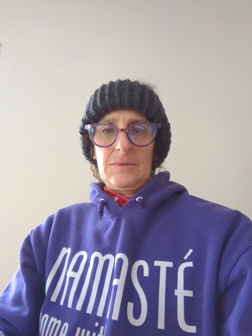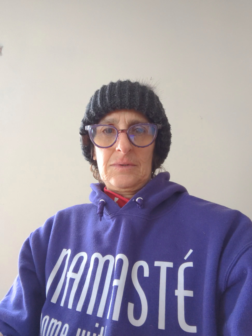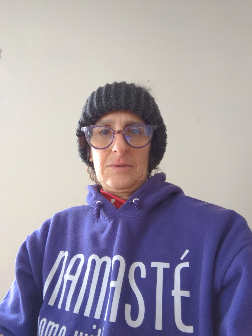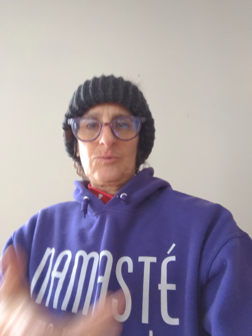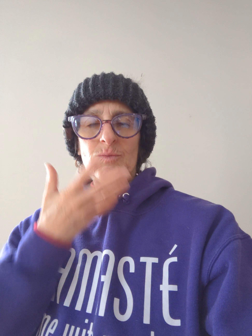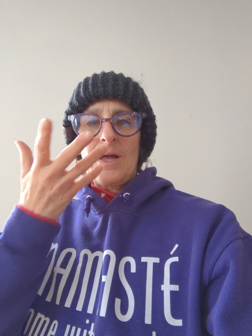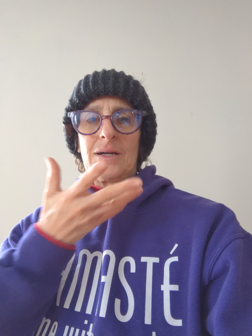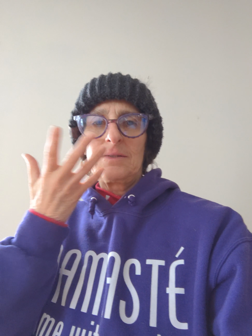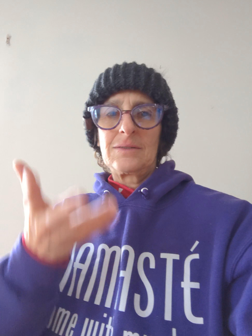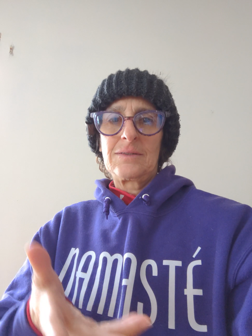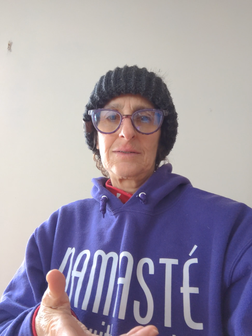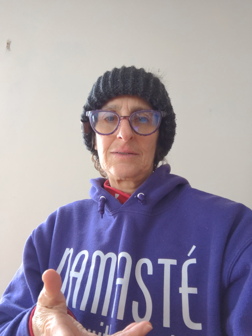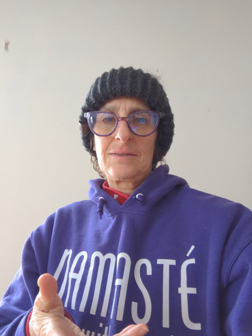grass